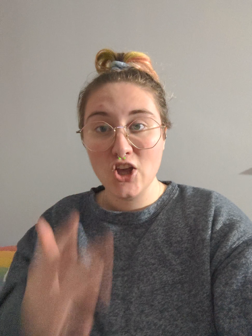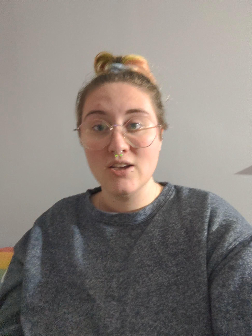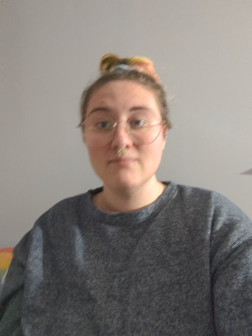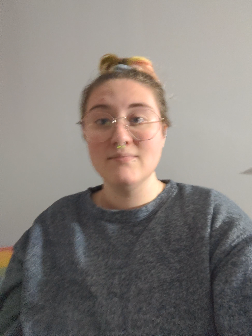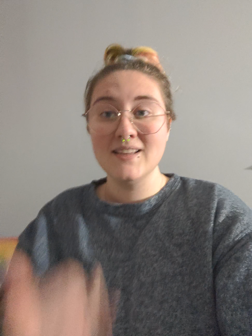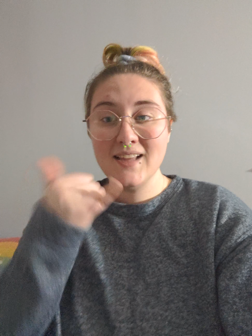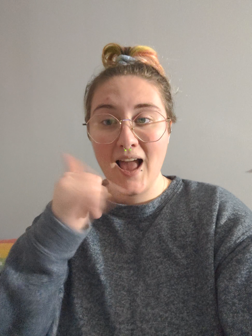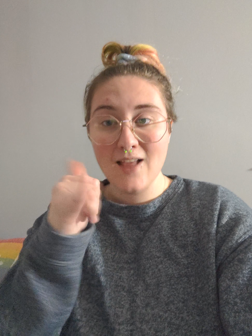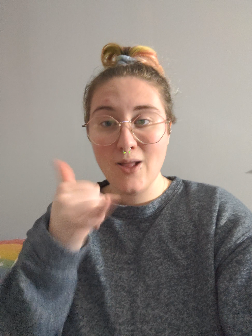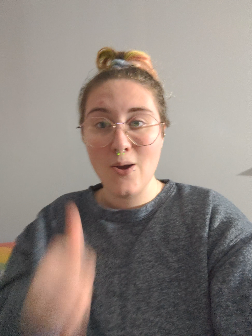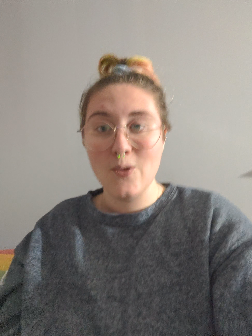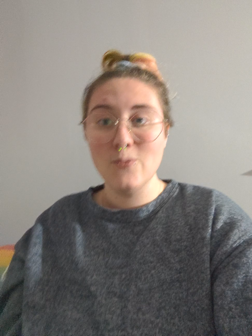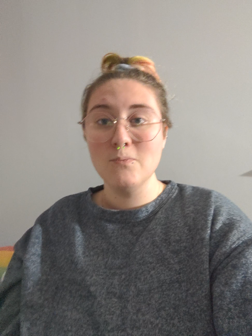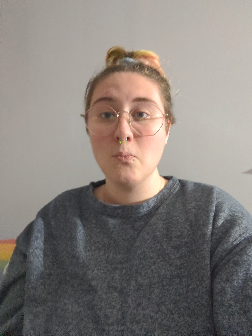yellow